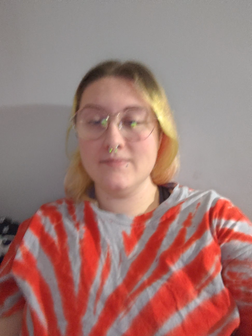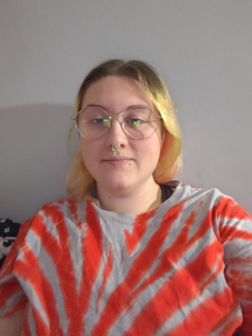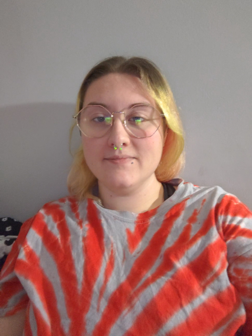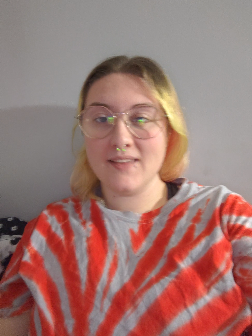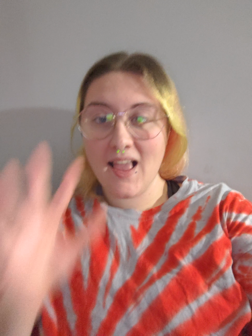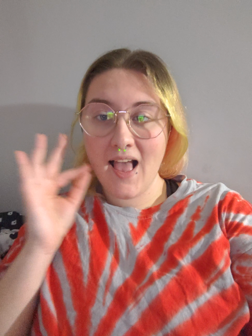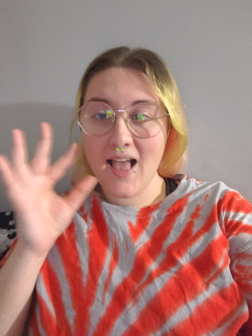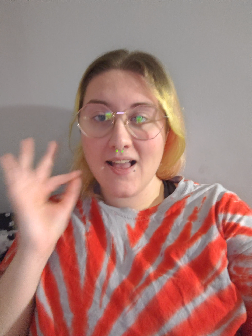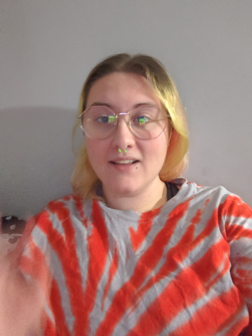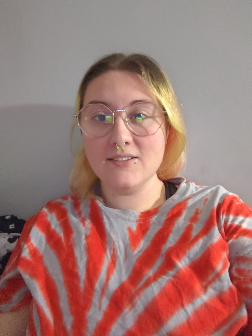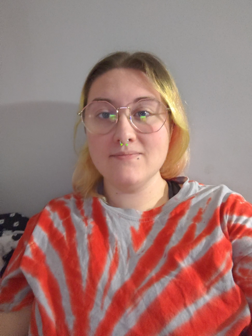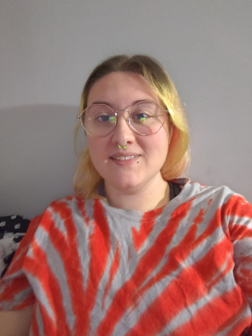cat